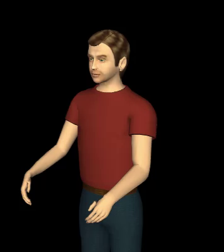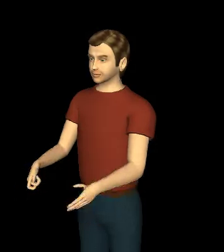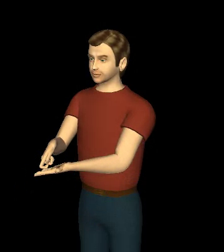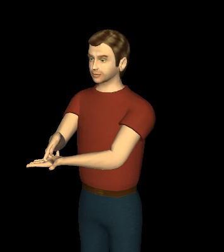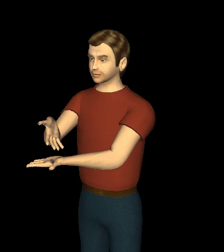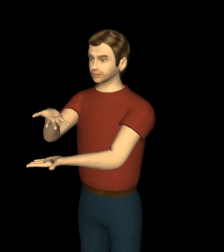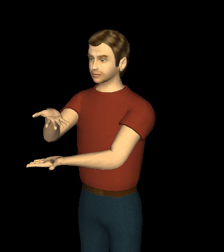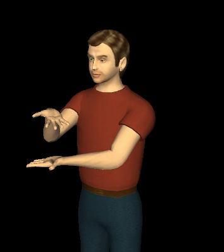باهض